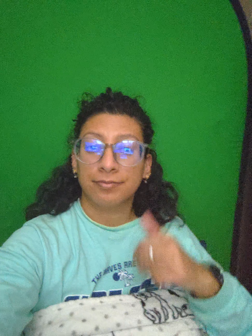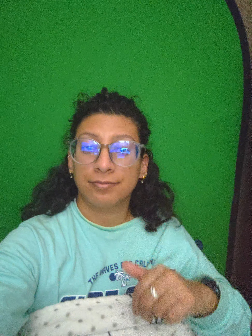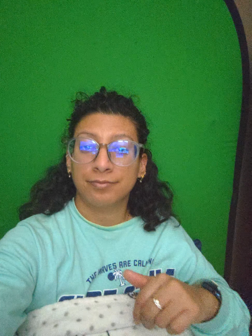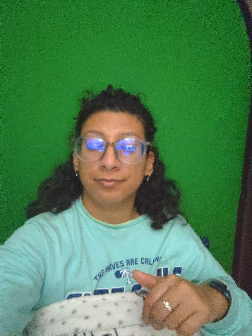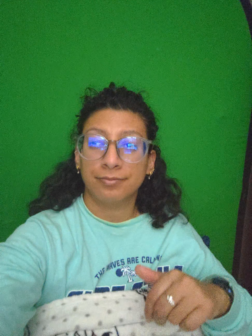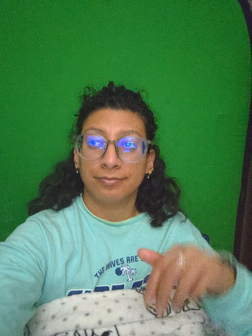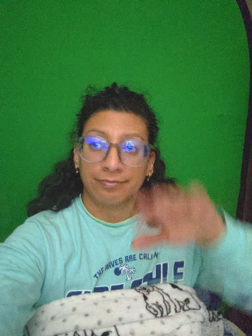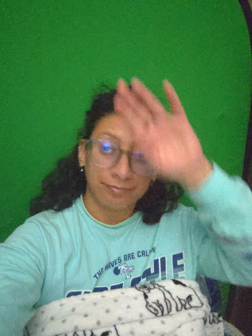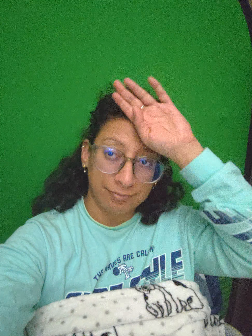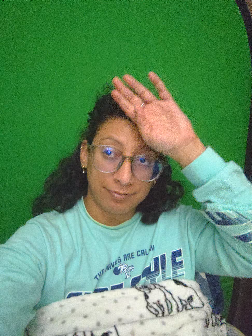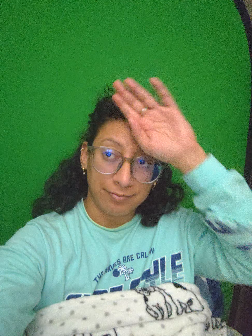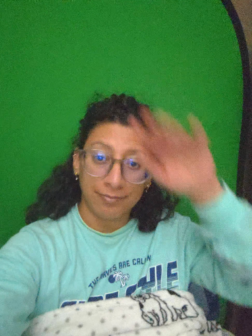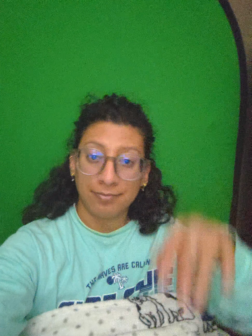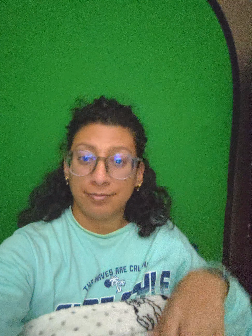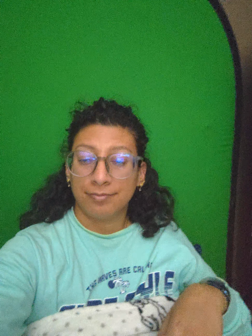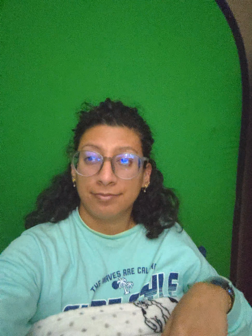fireman